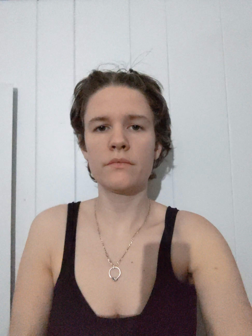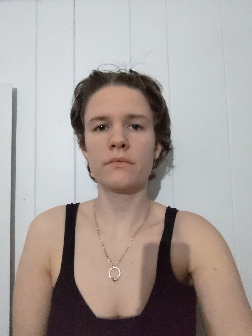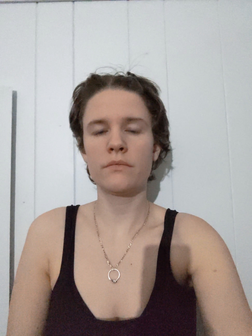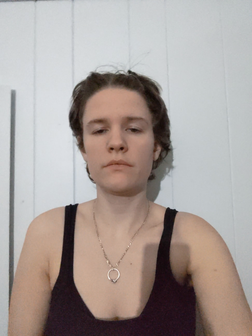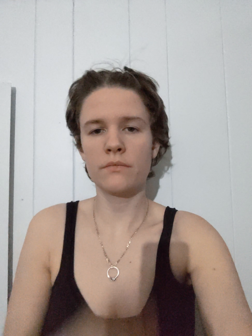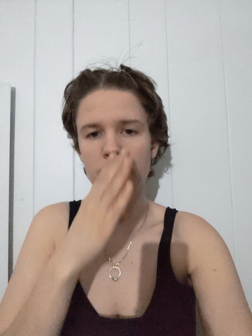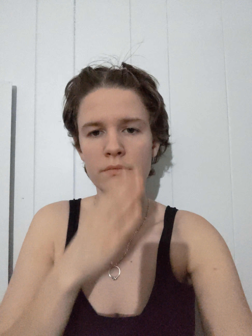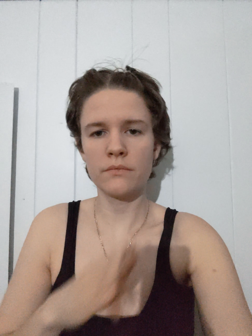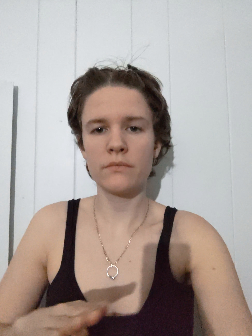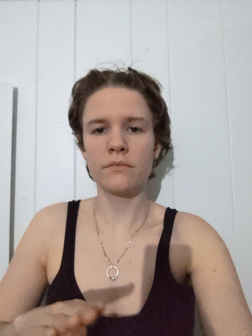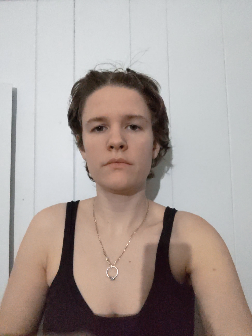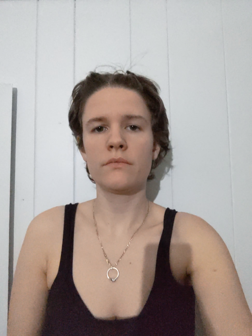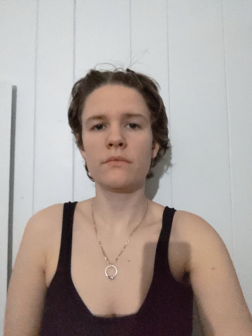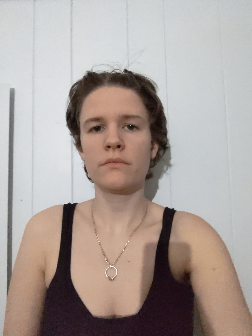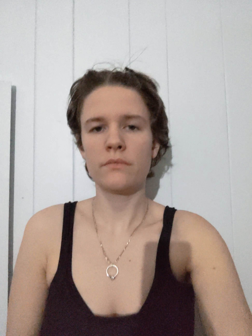quiet